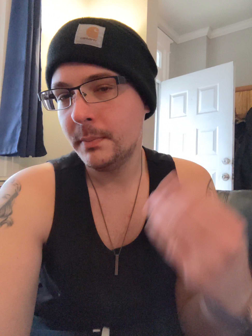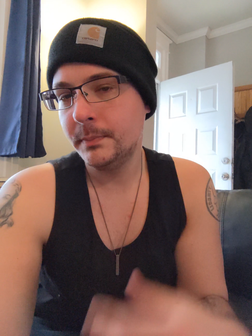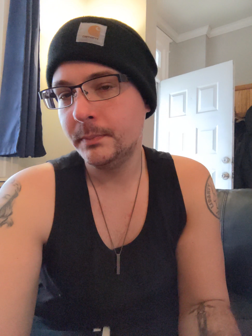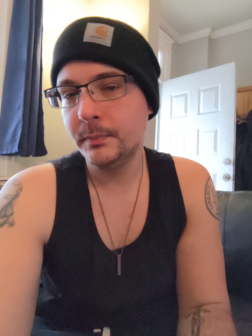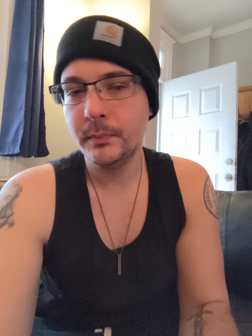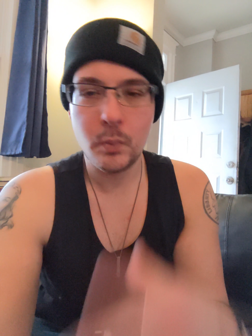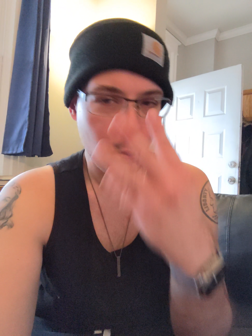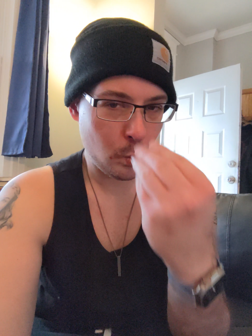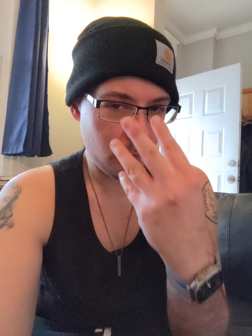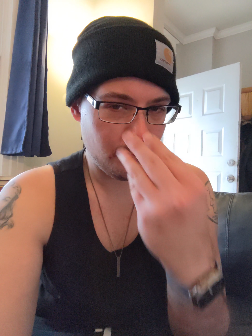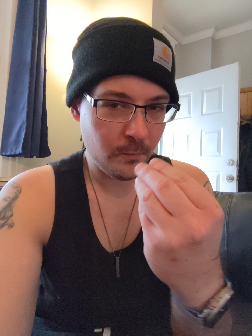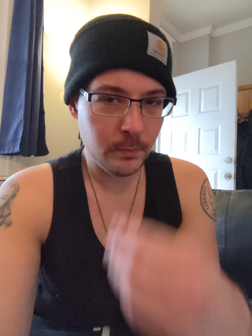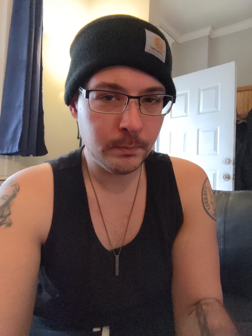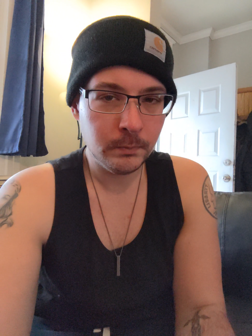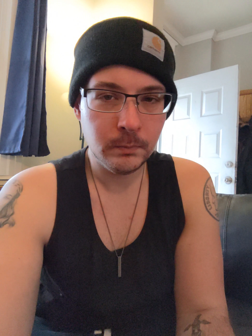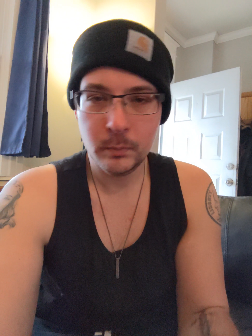wolf